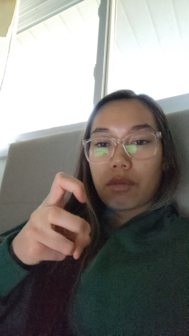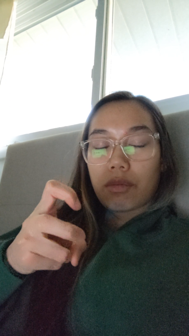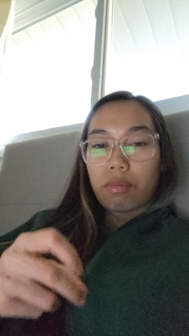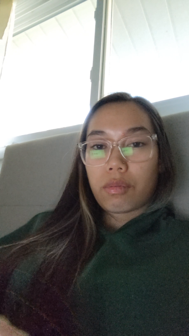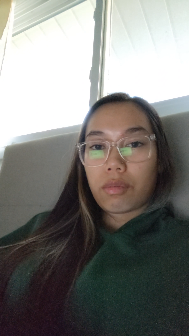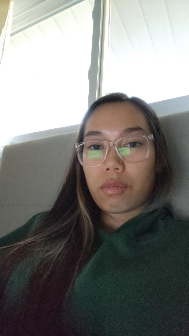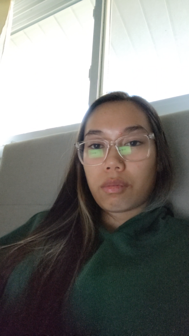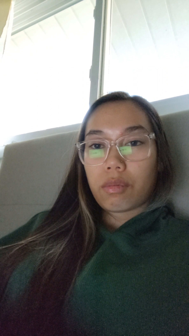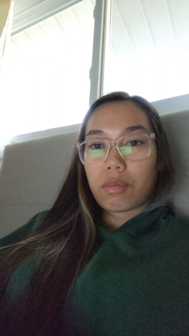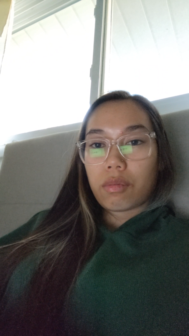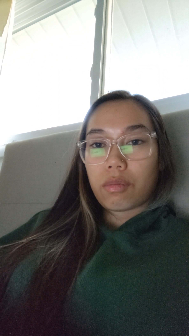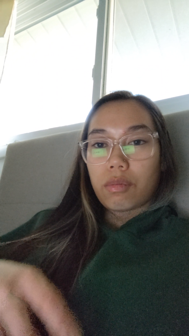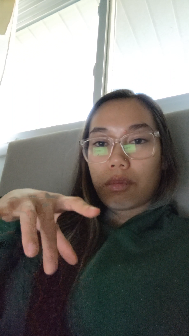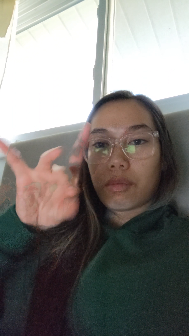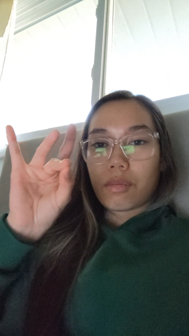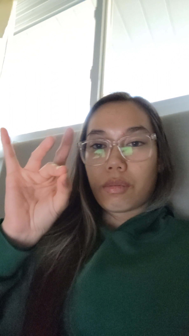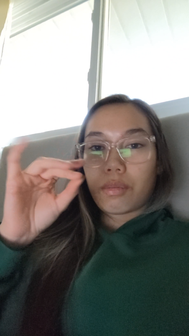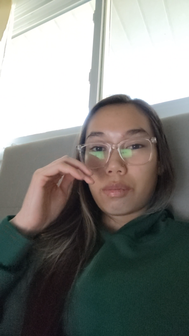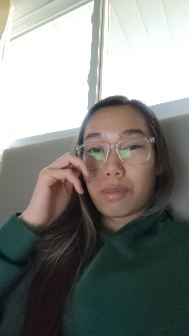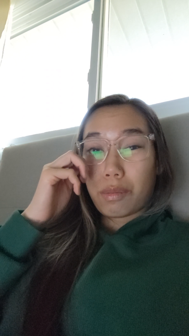pick